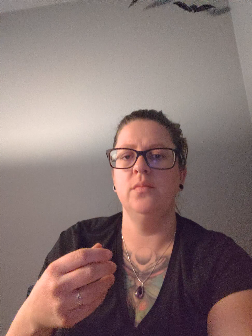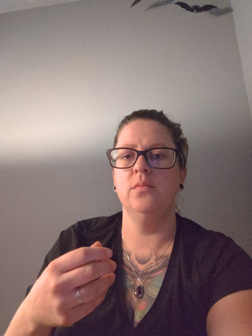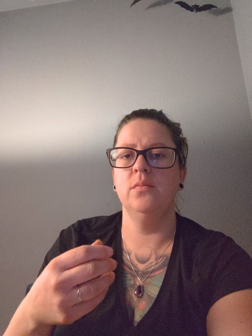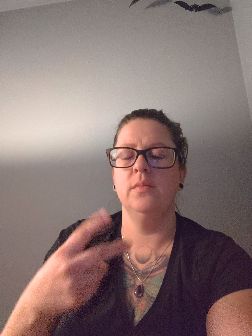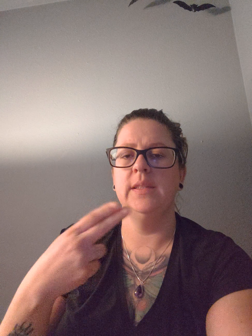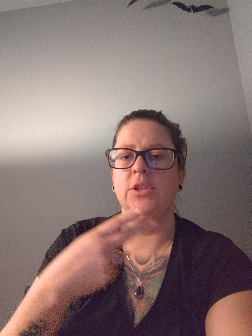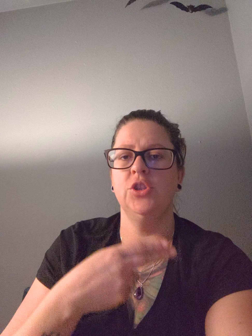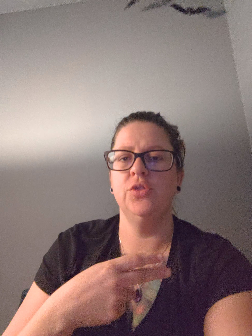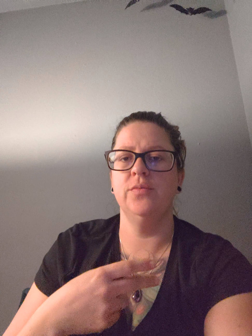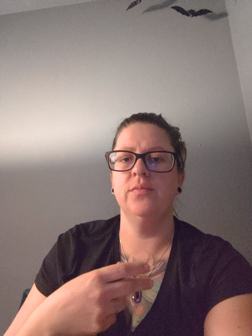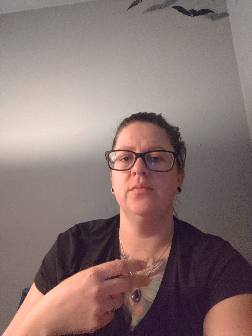scissors